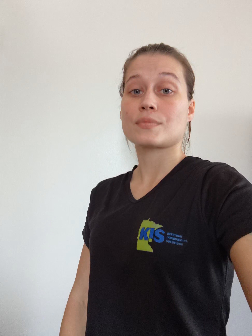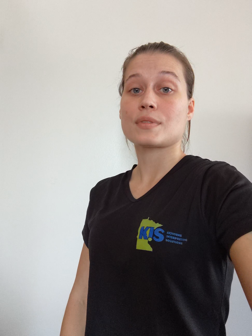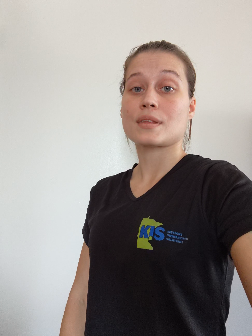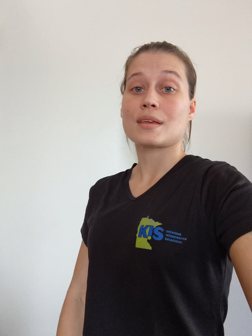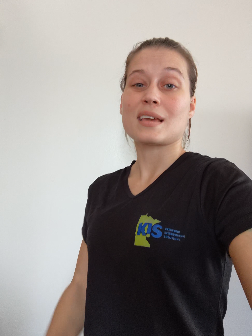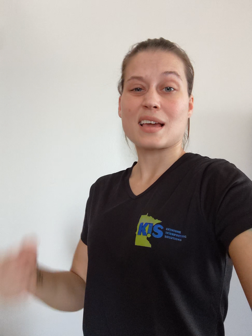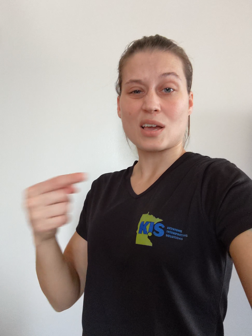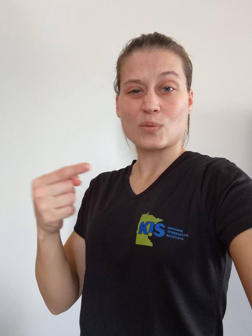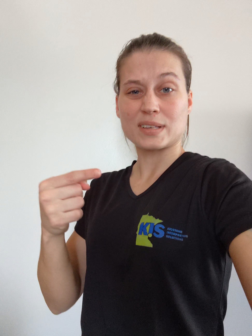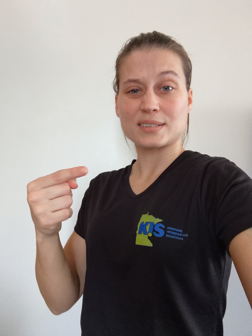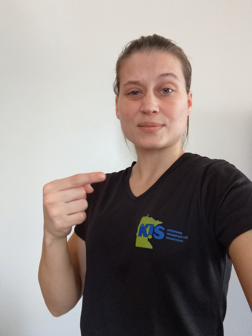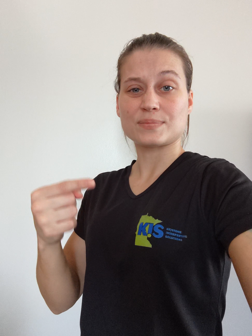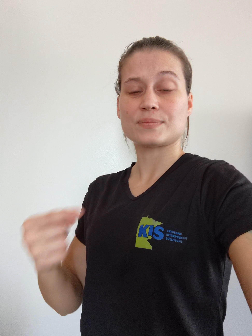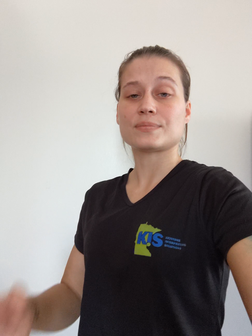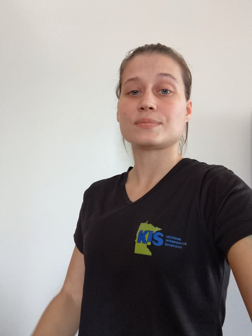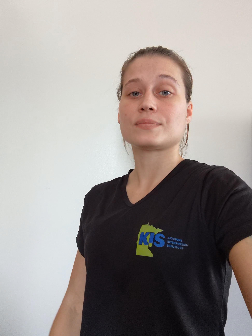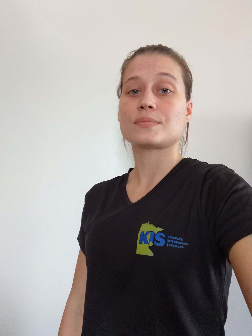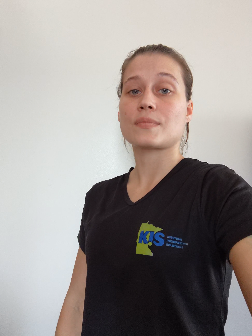owie